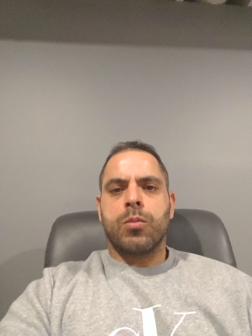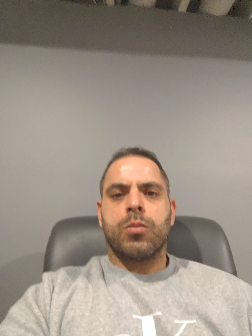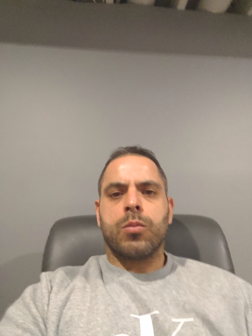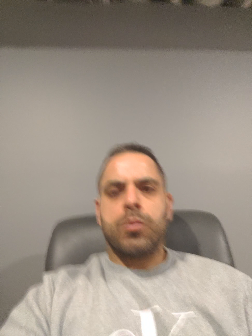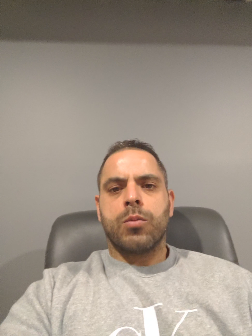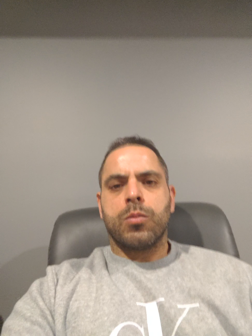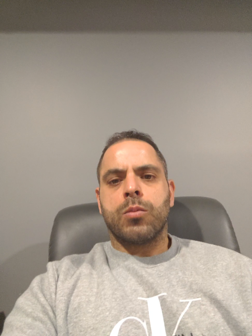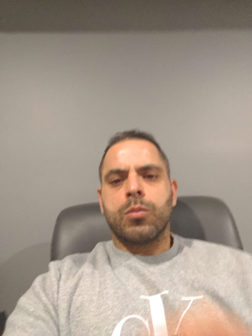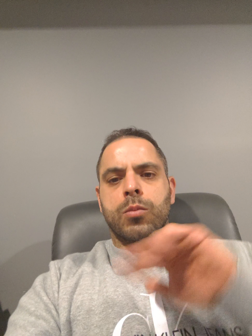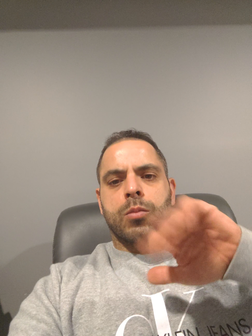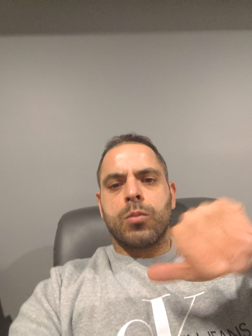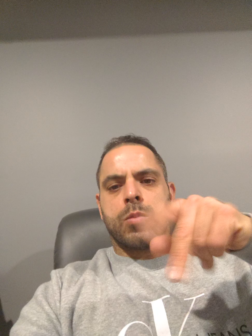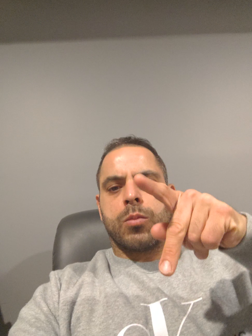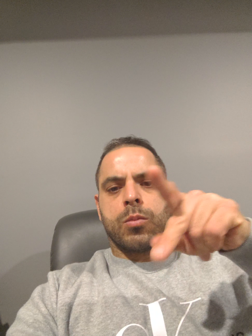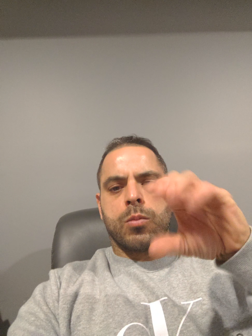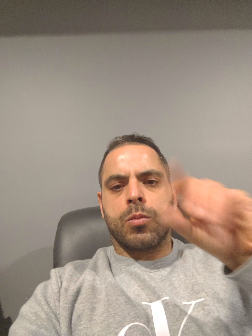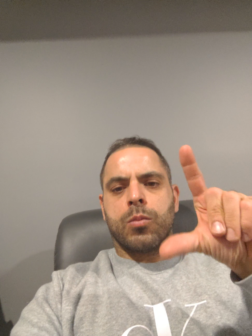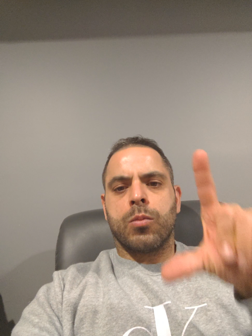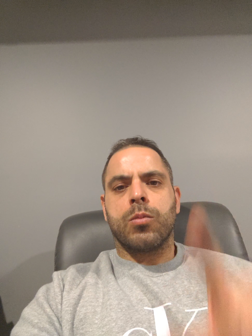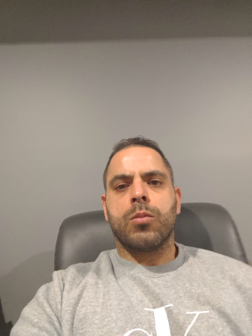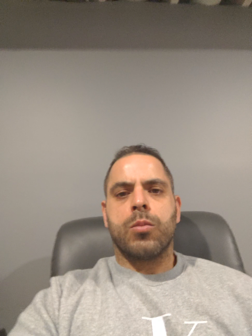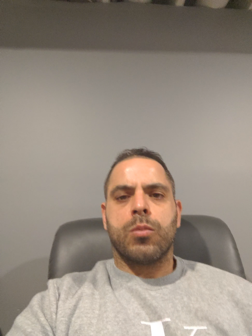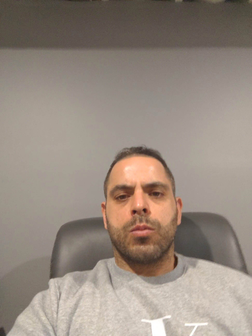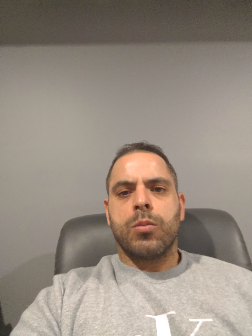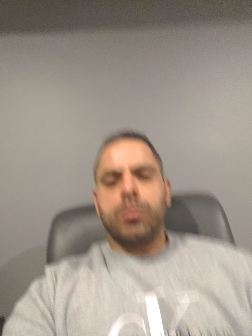pool